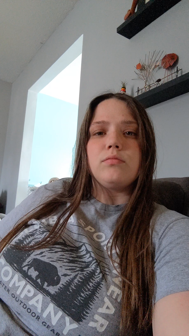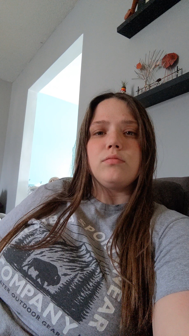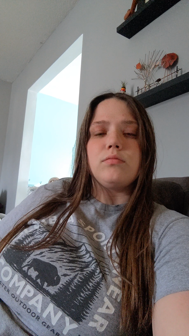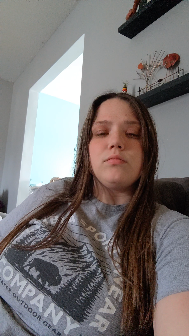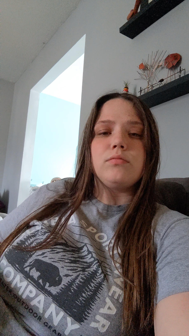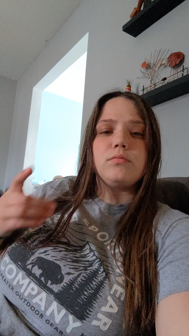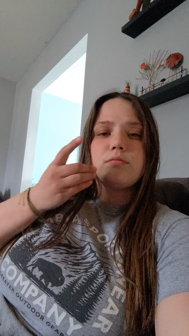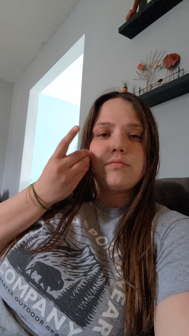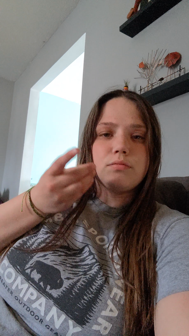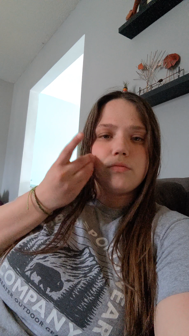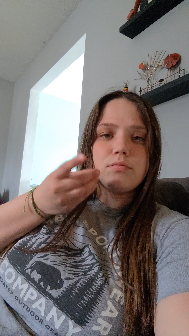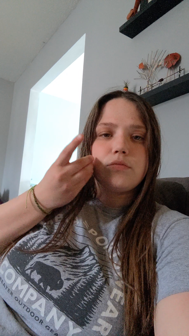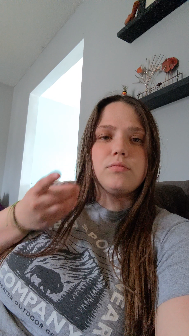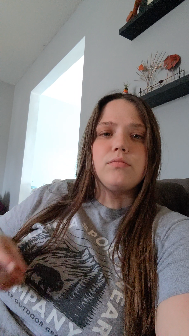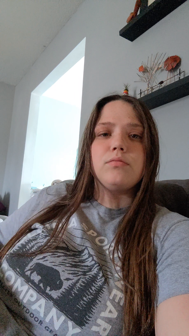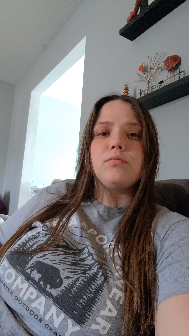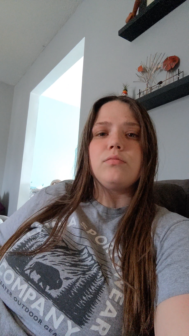dinner